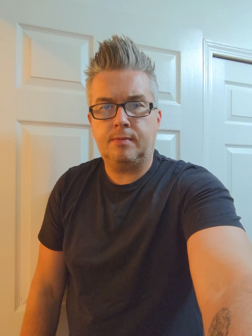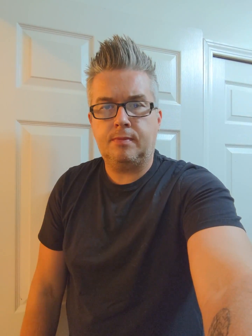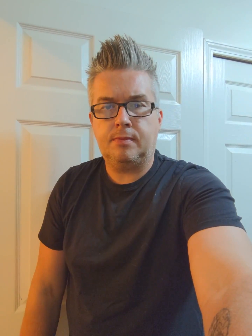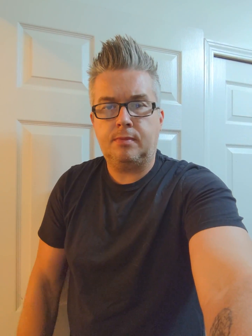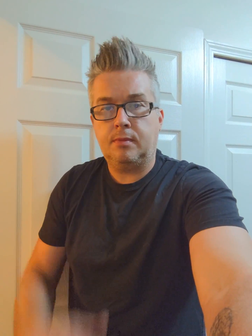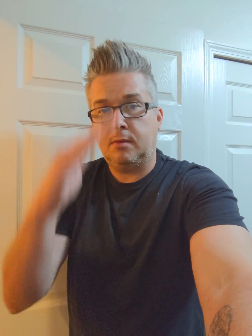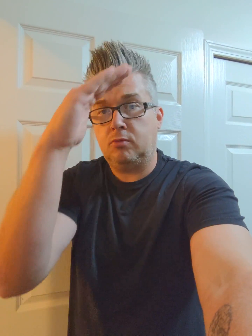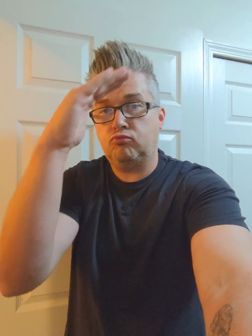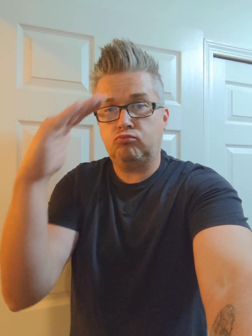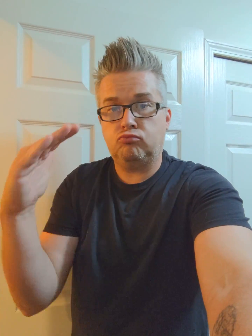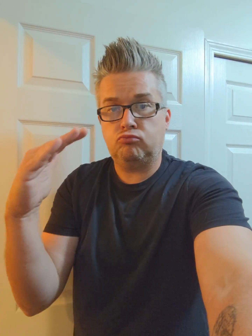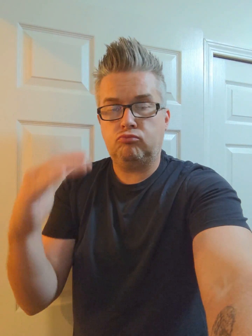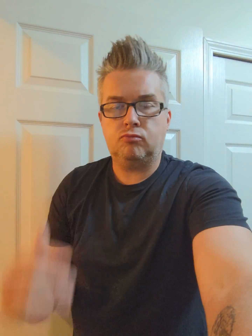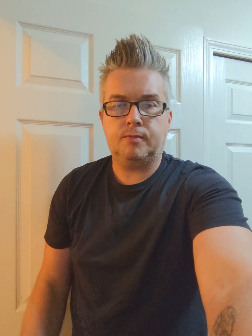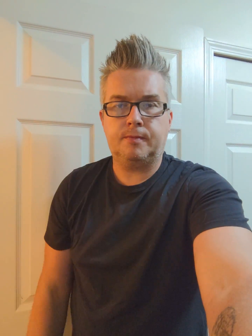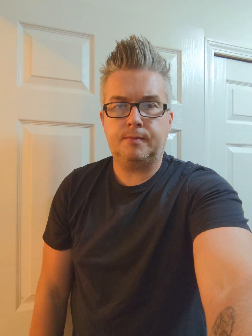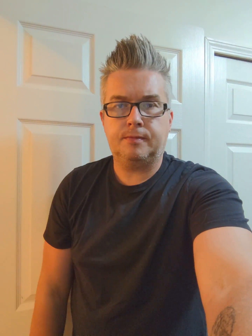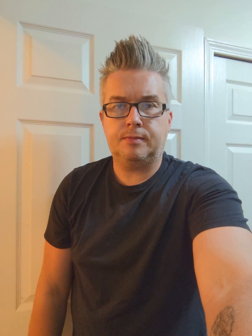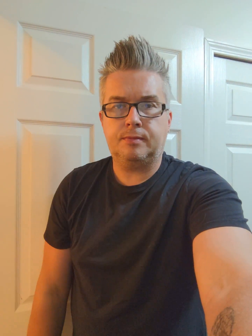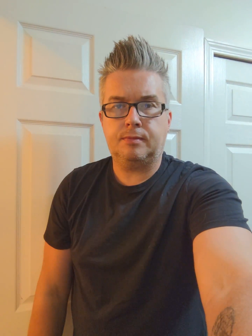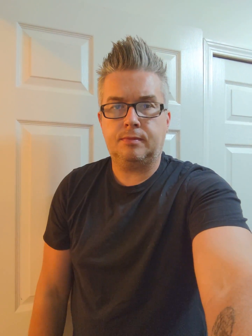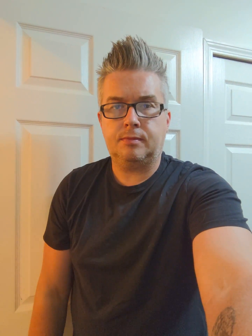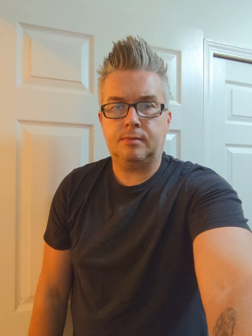roof